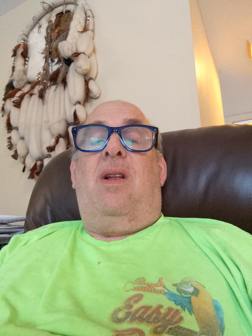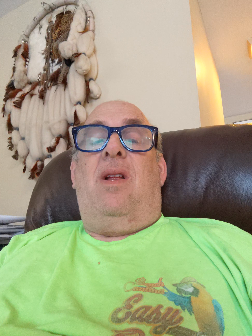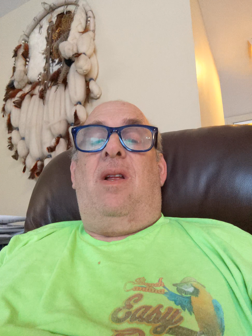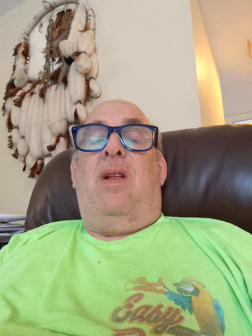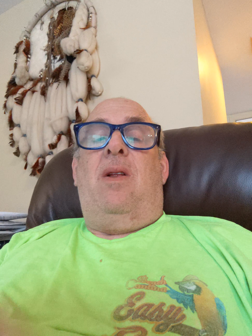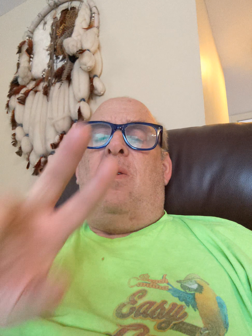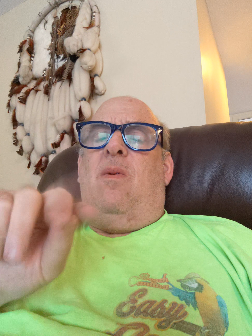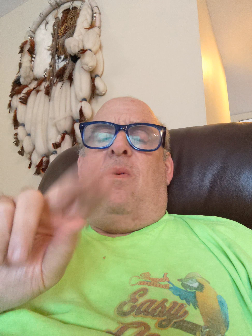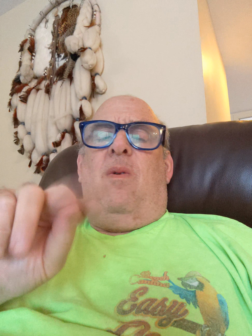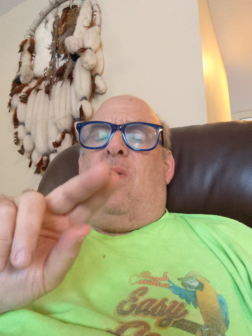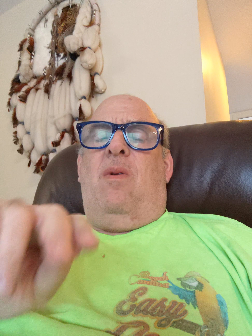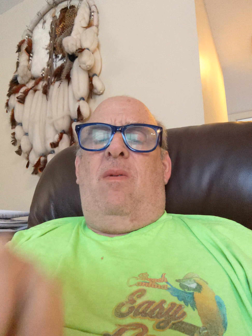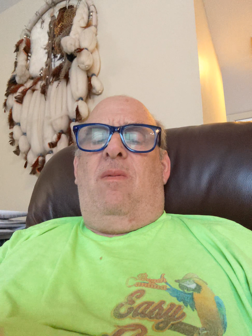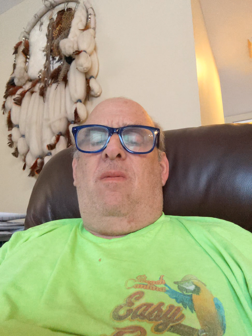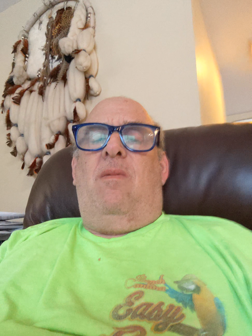no